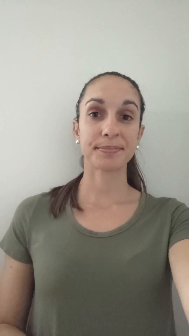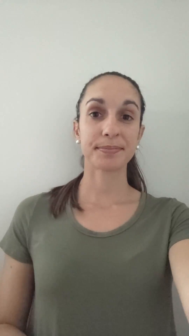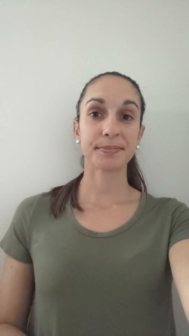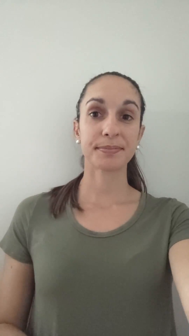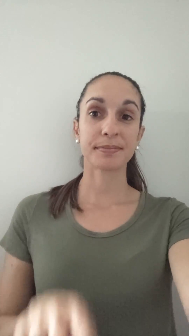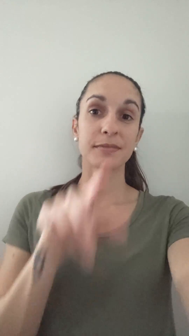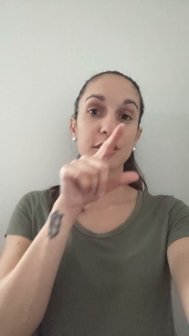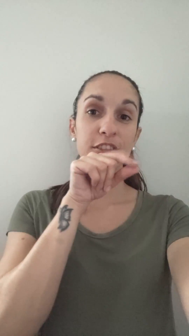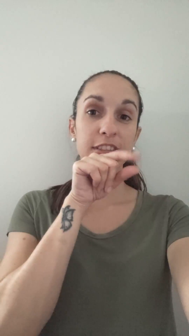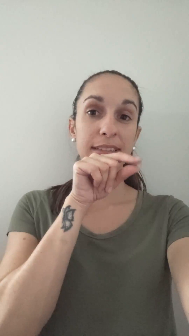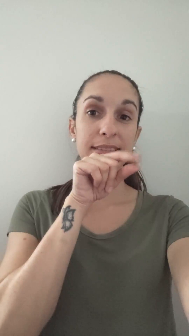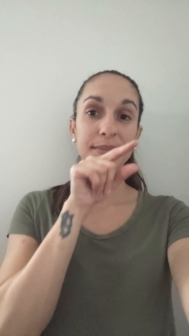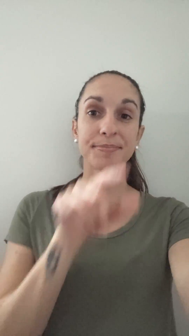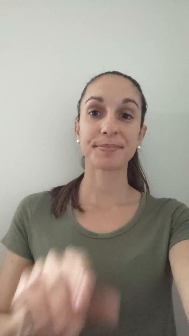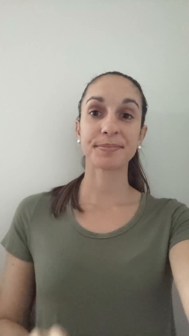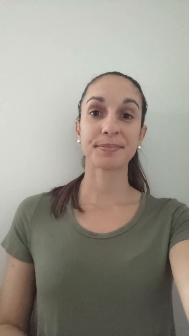chicken